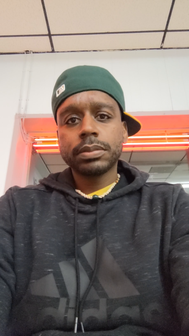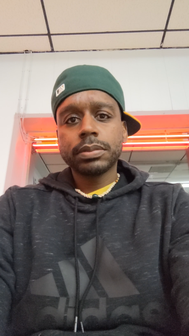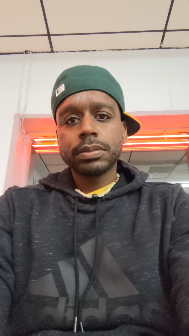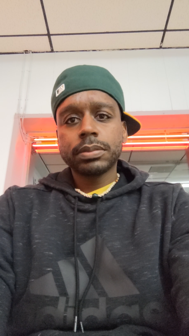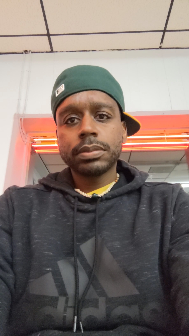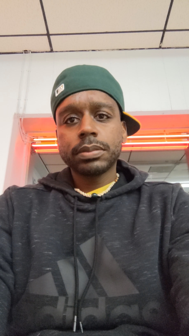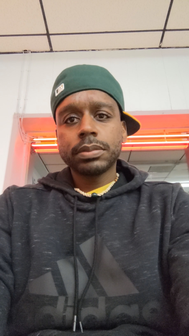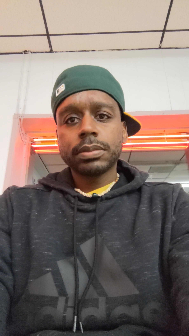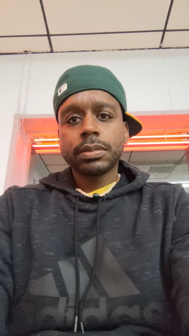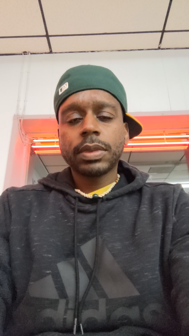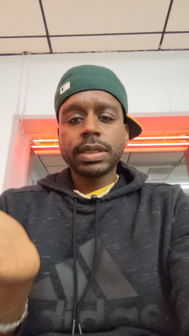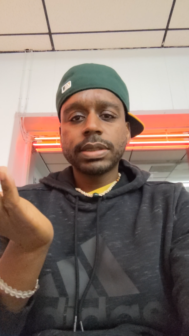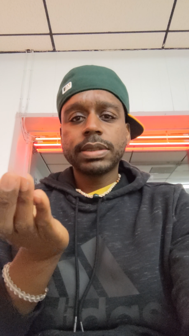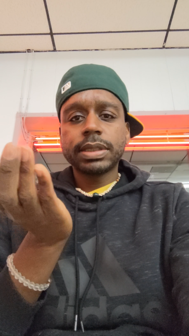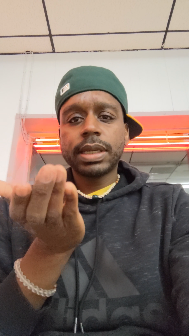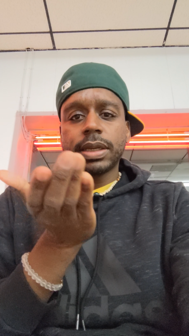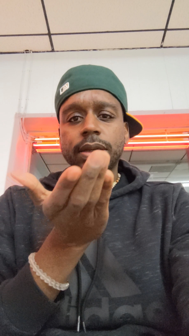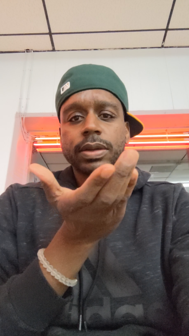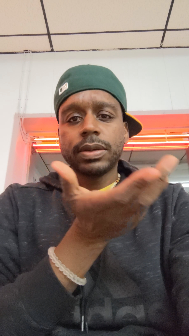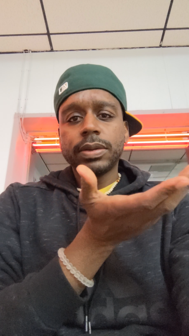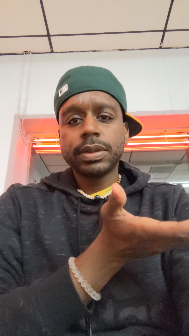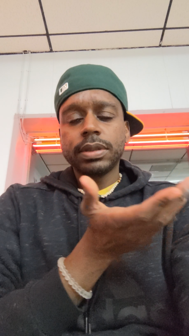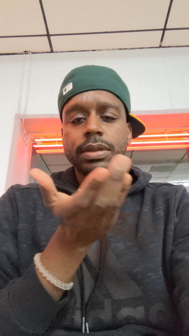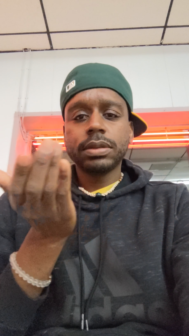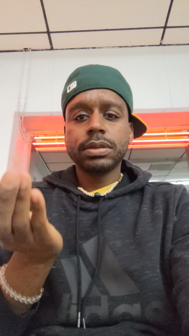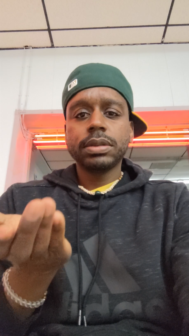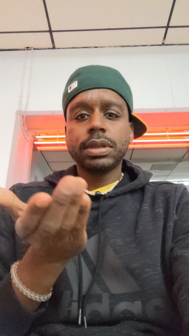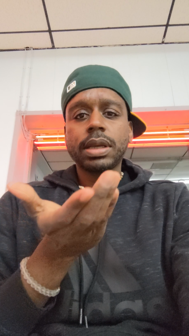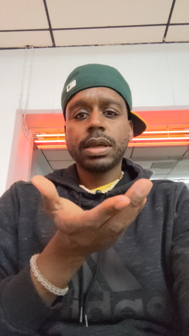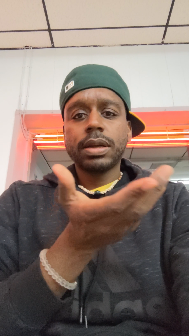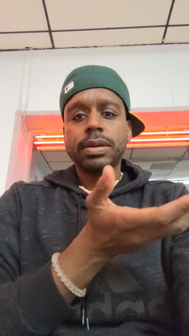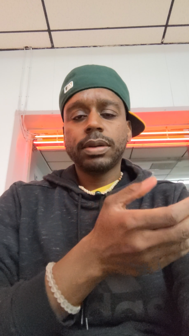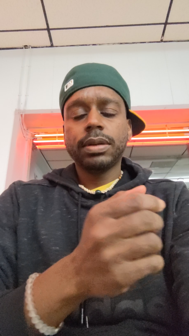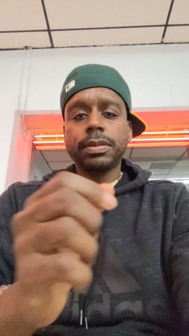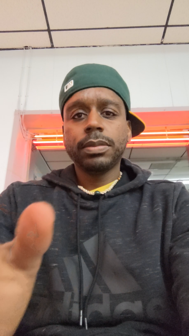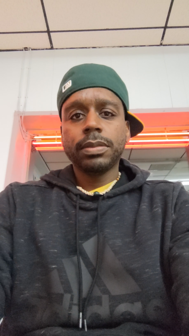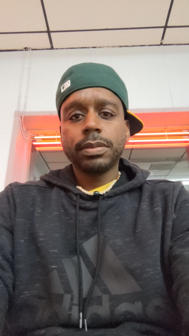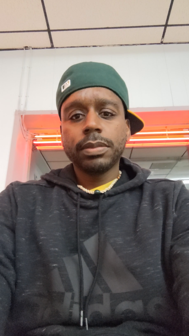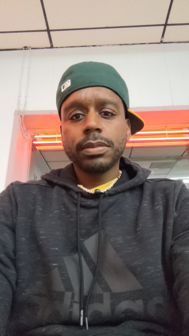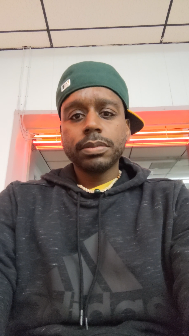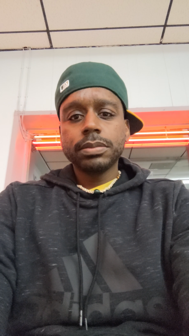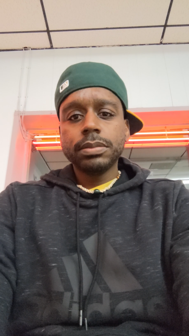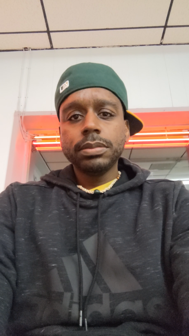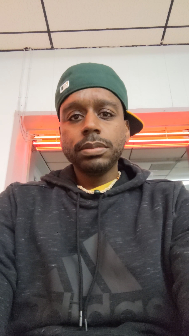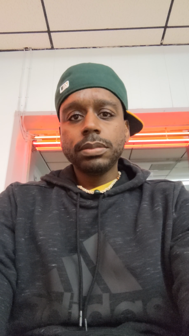carry